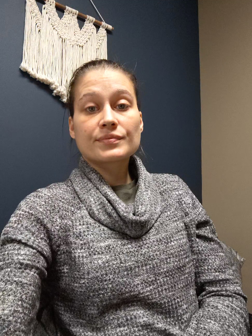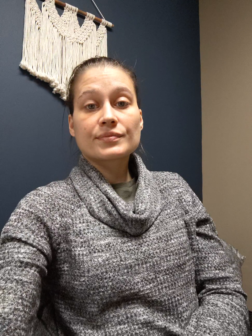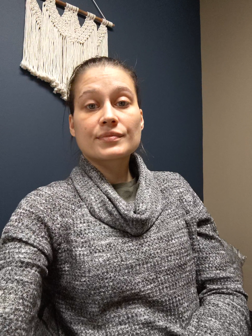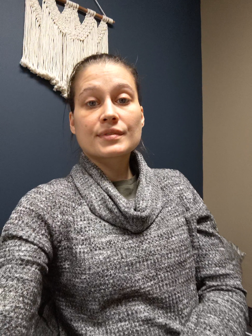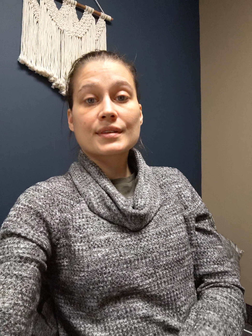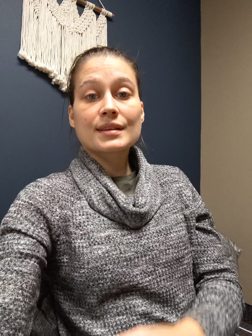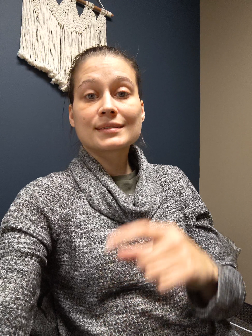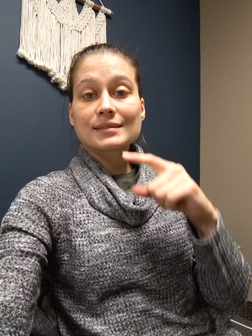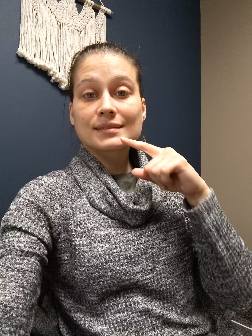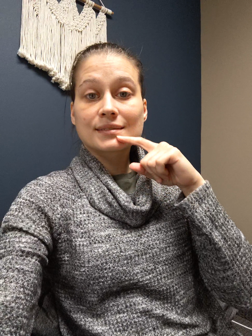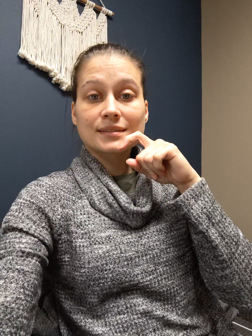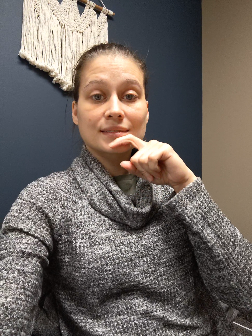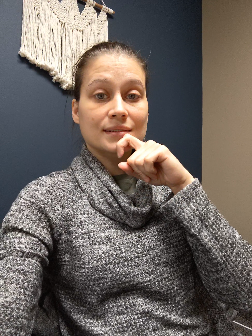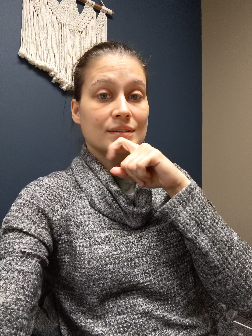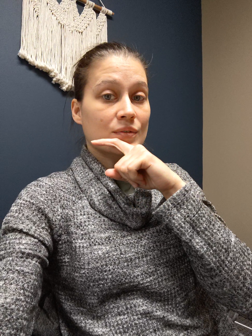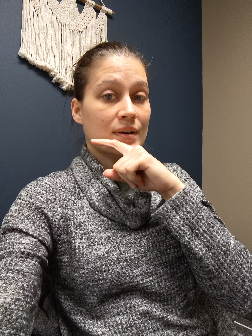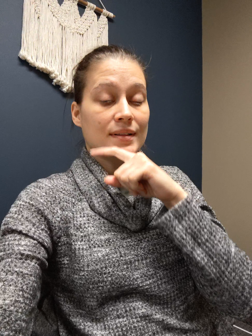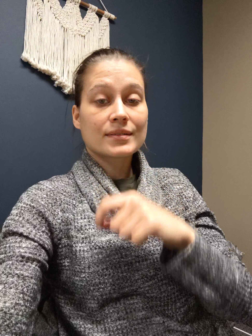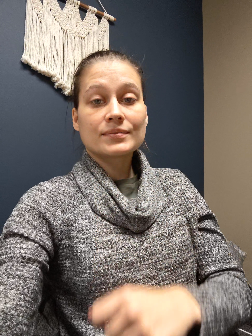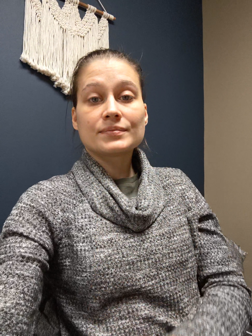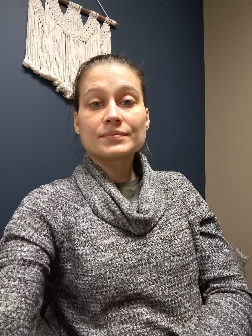cereal